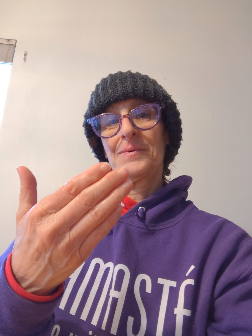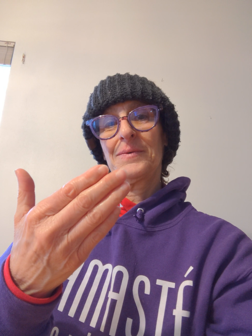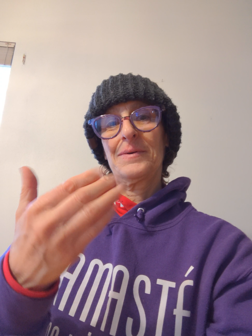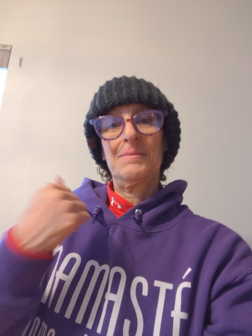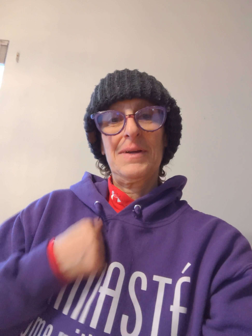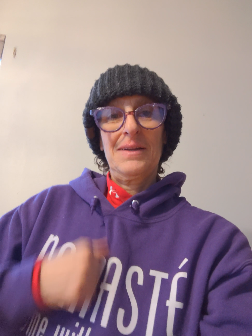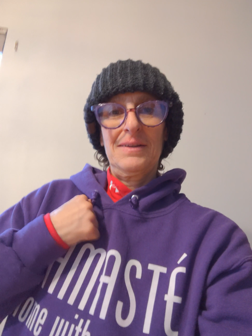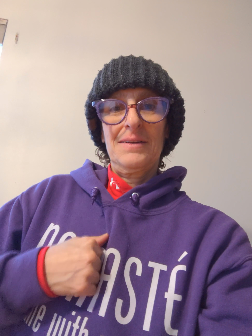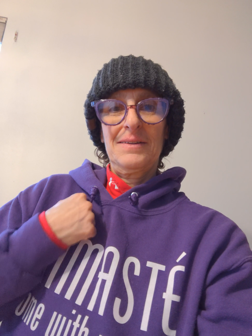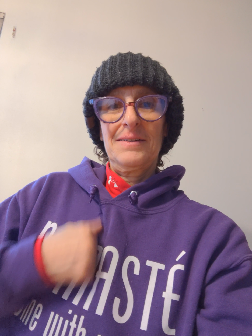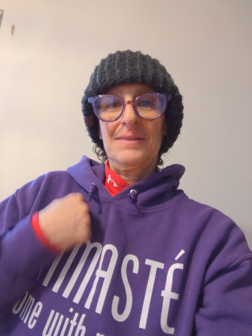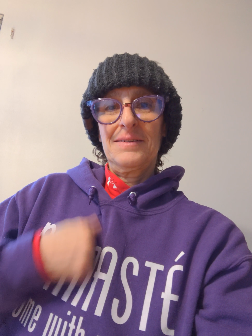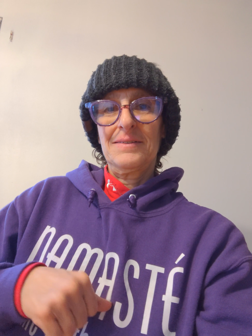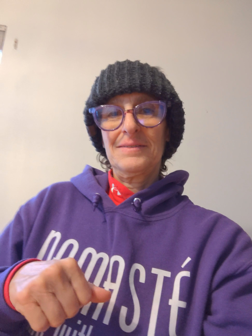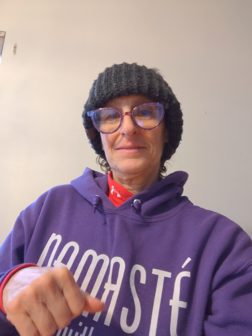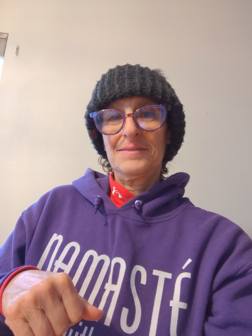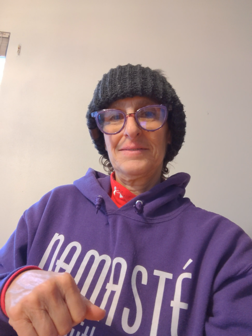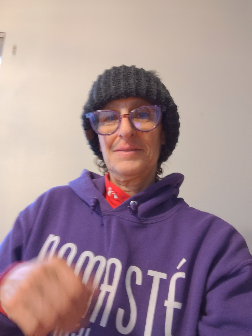bath